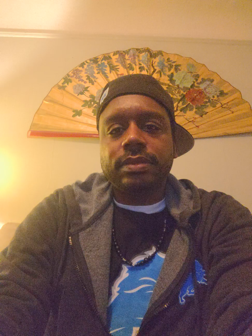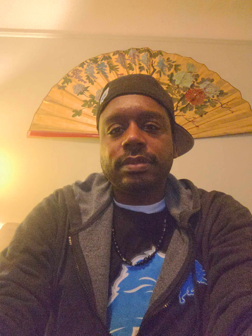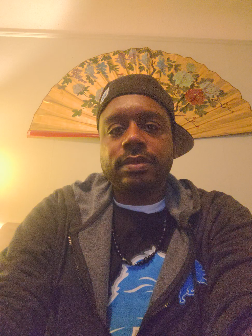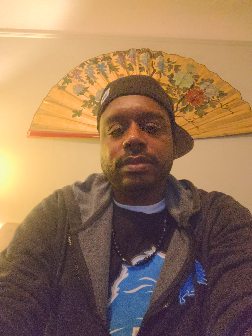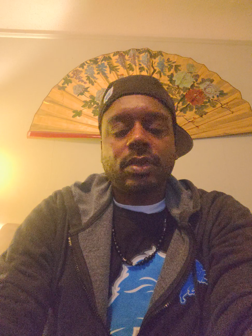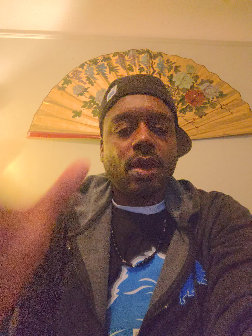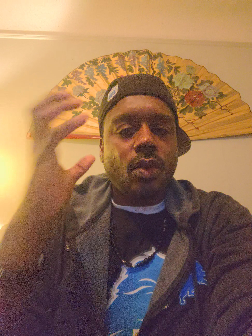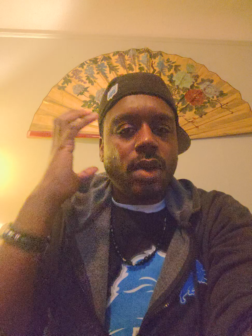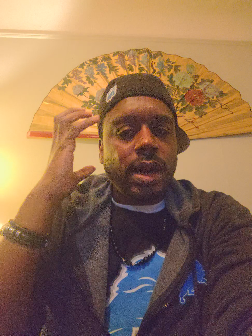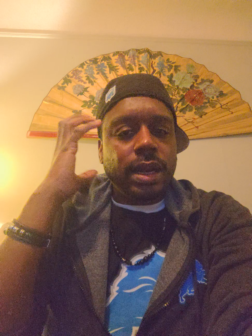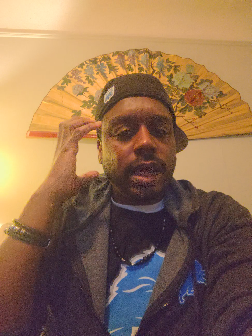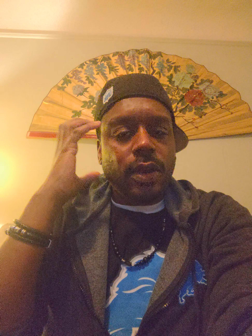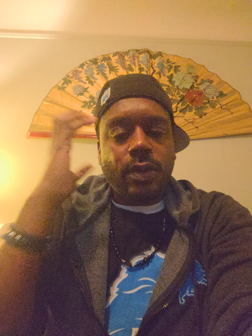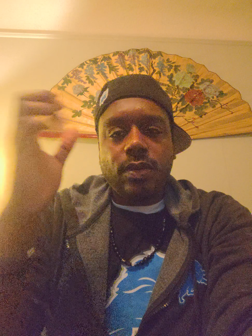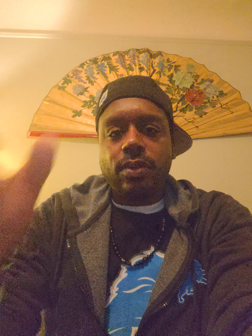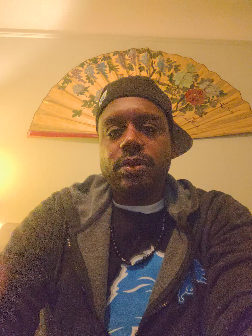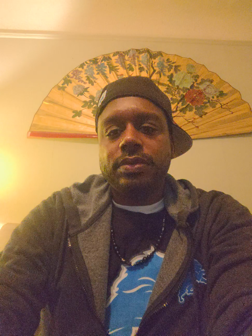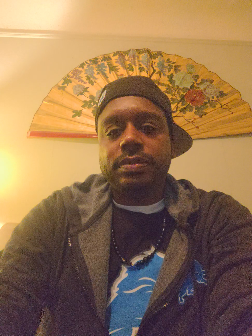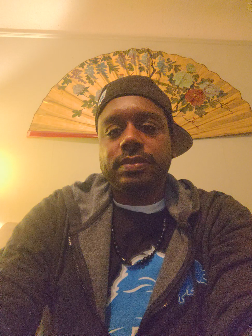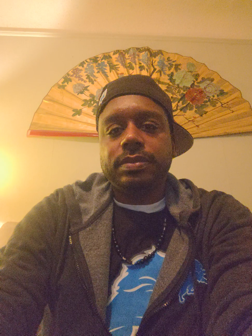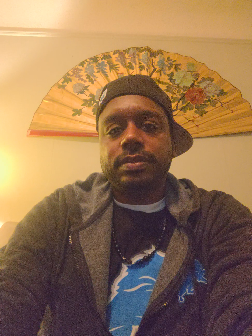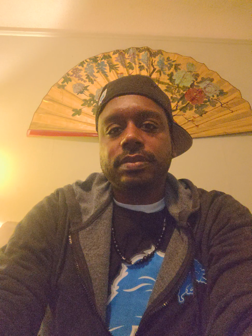radio